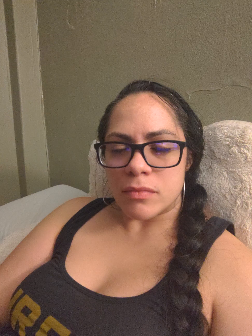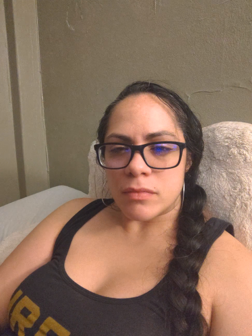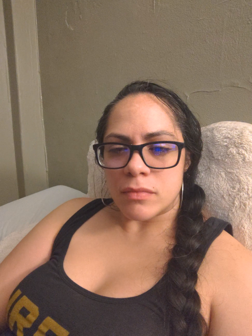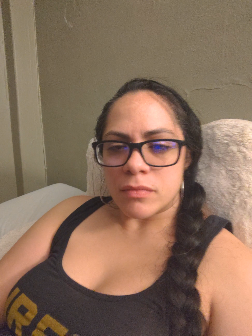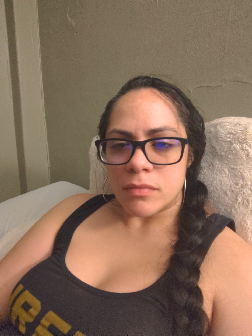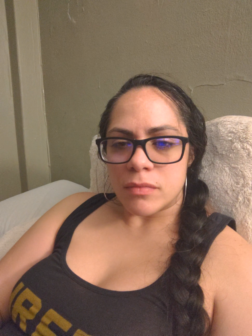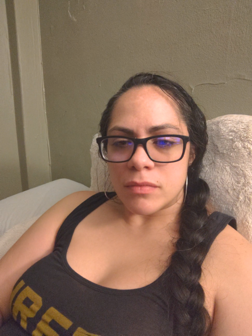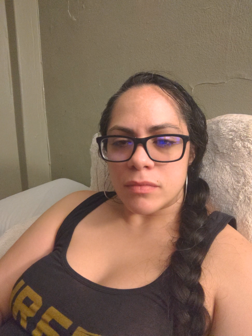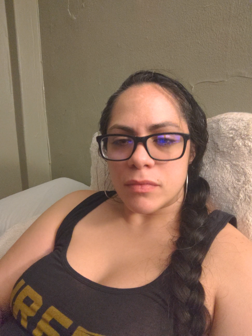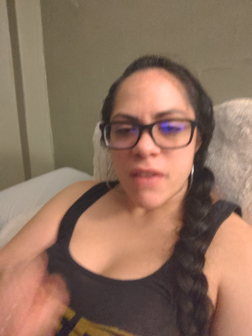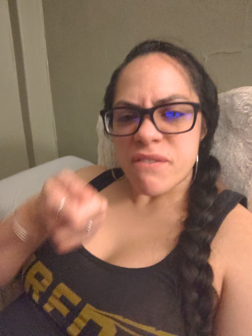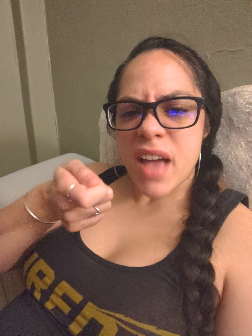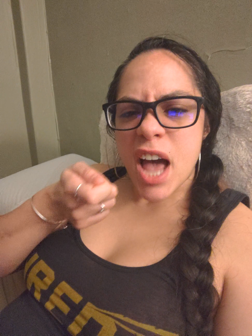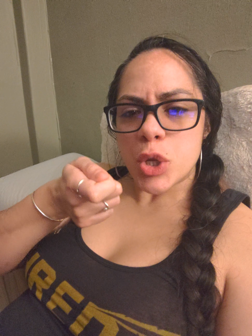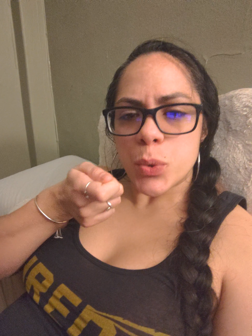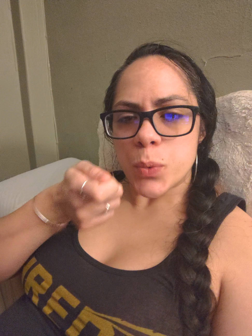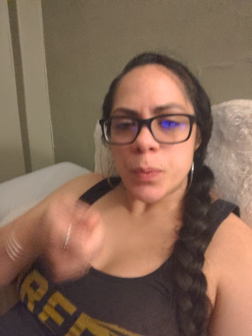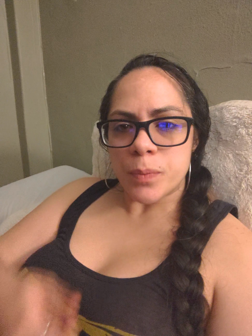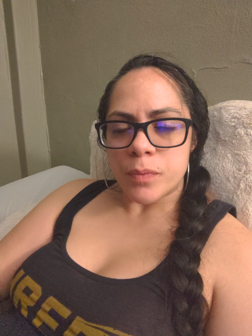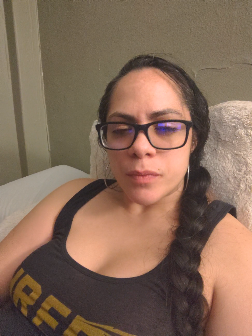vacuum